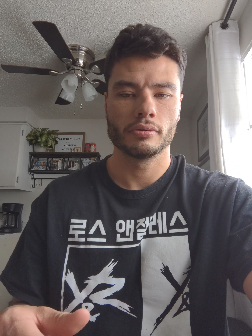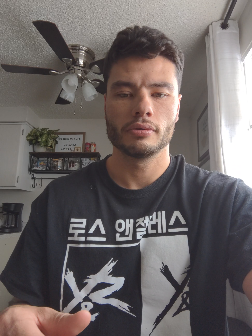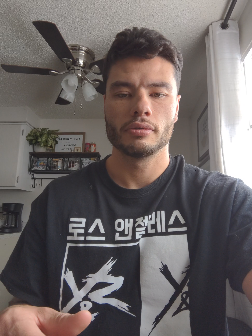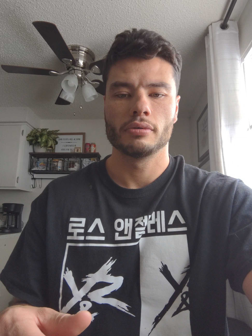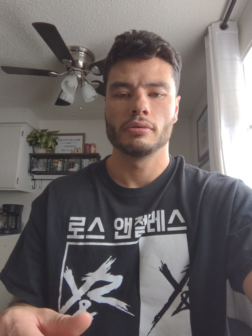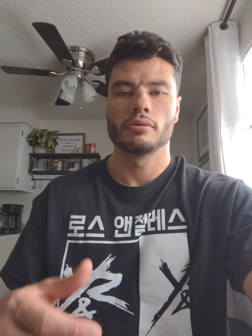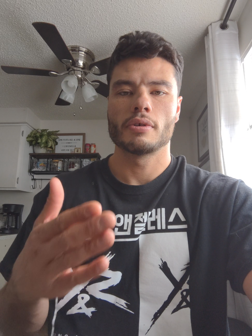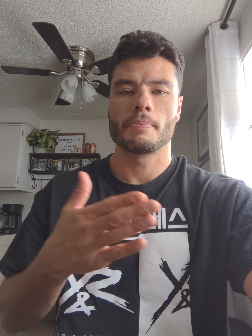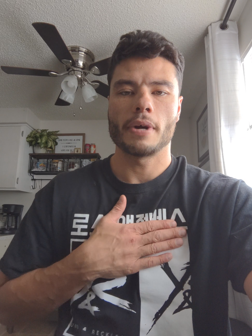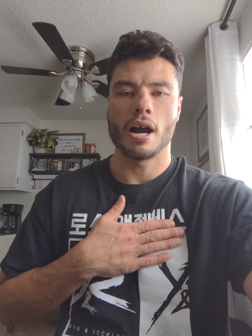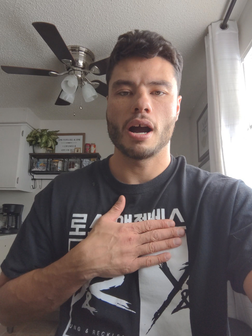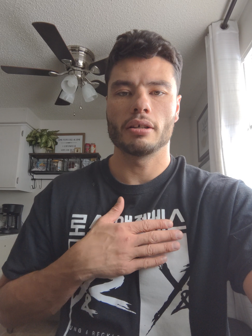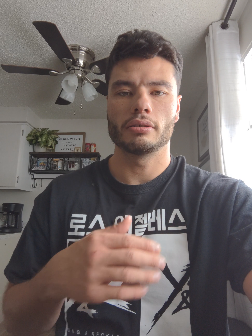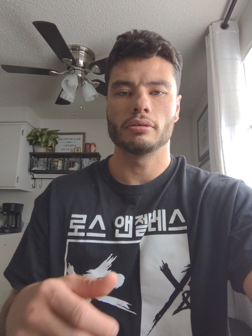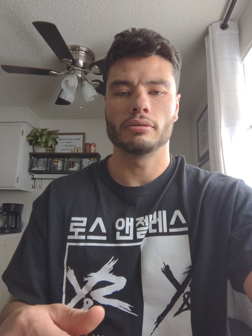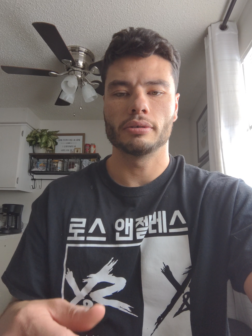my